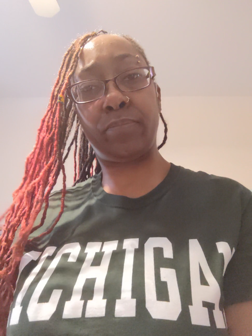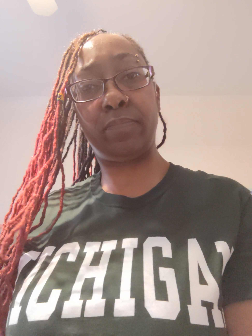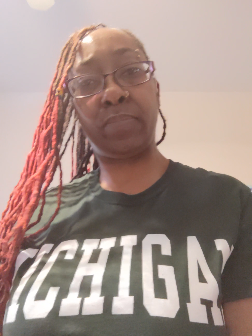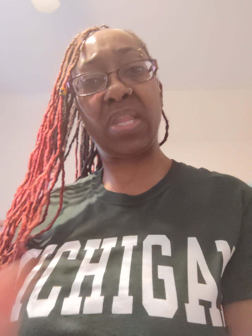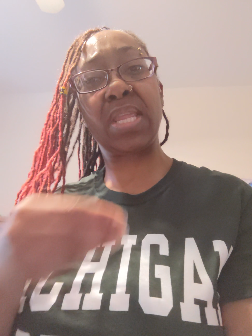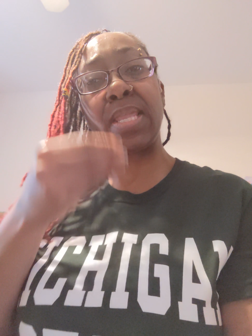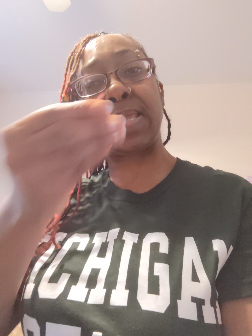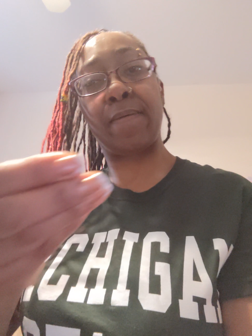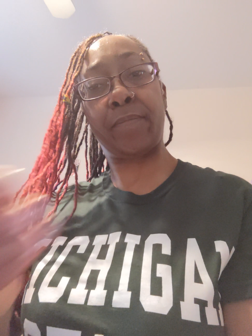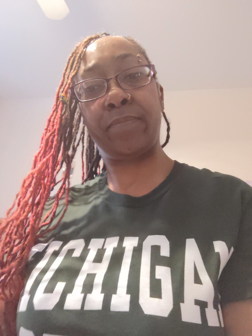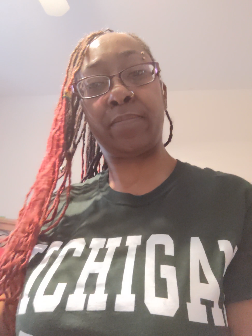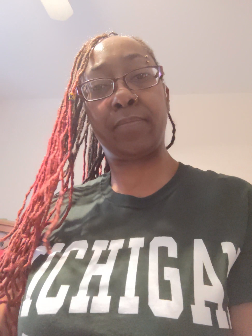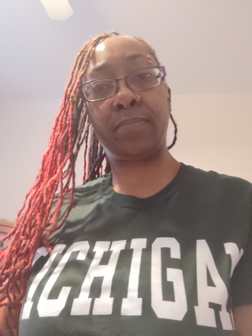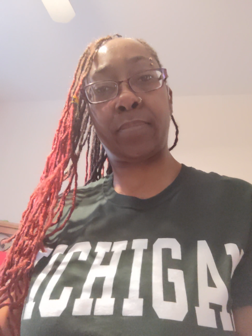give